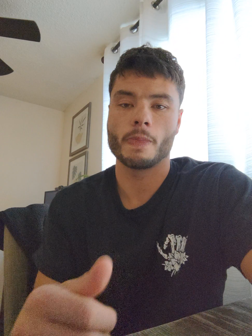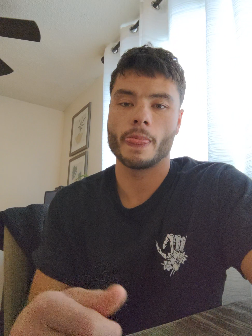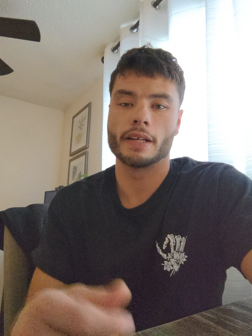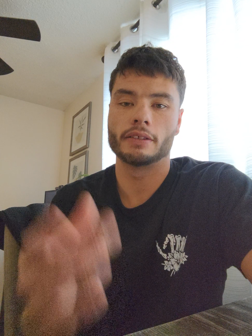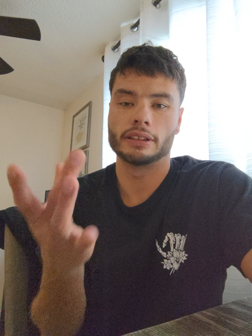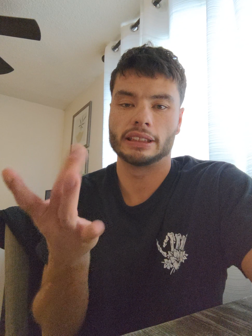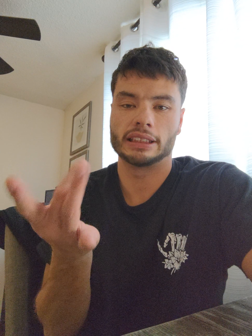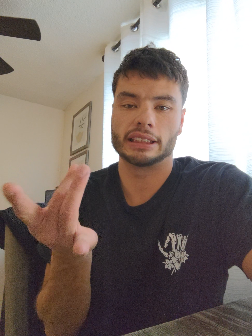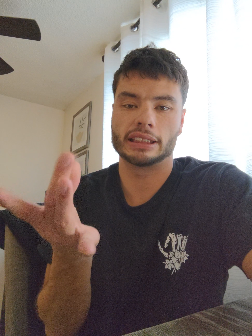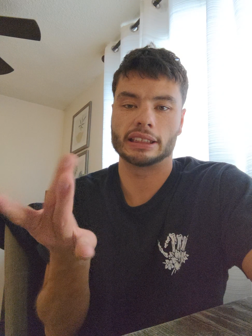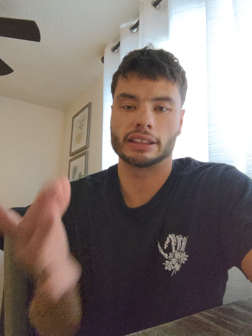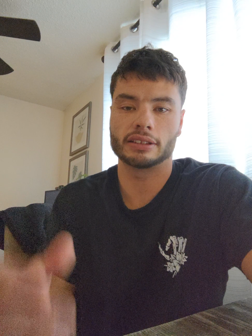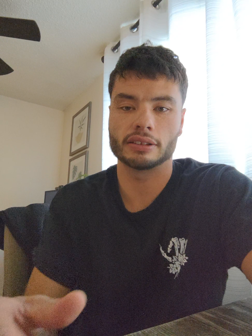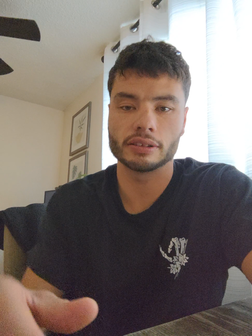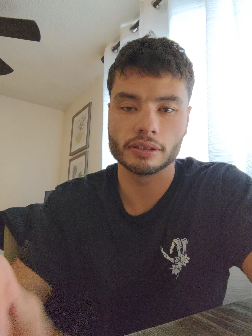sticky